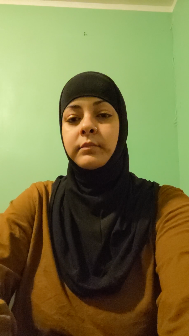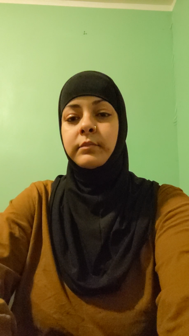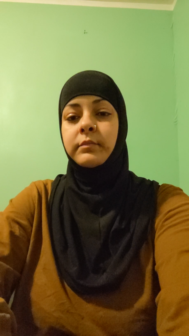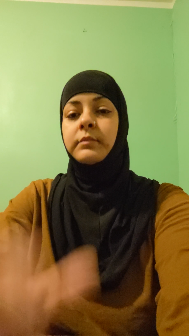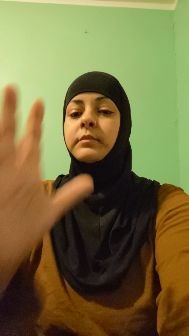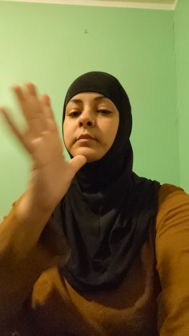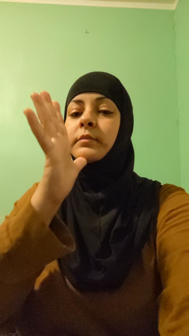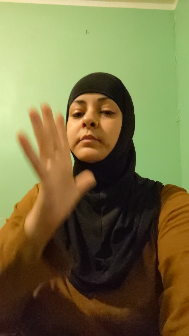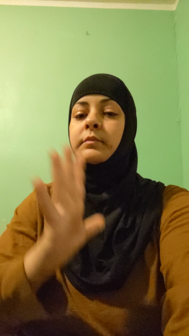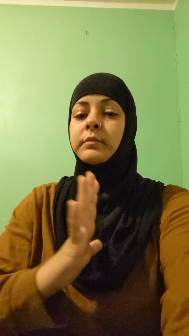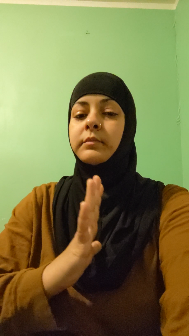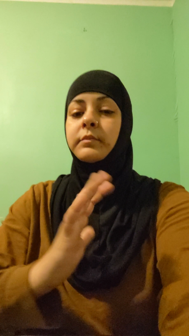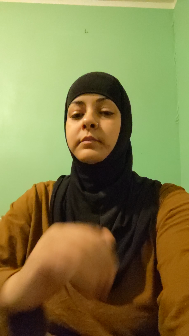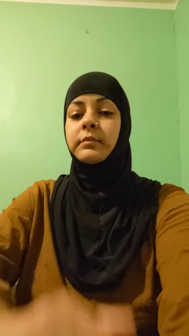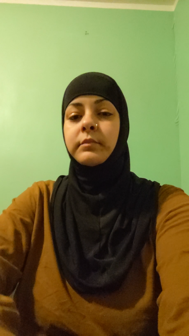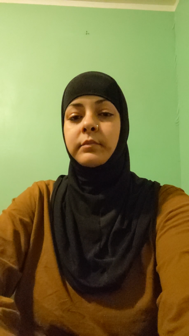lady